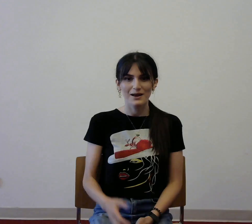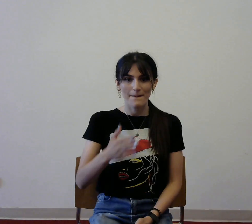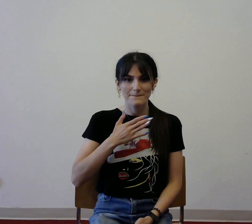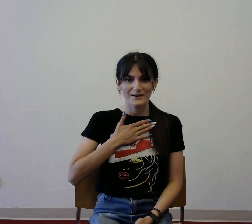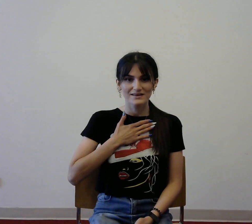mən